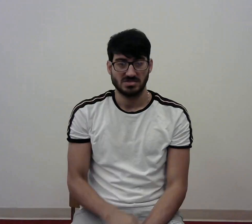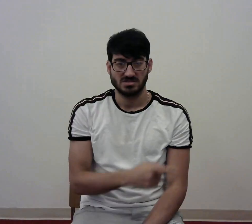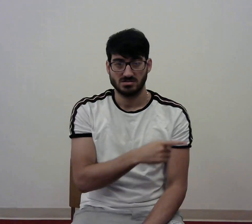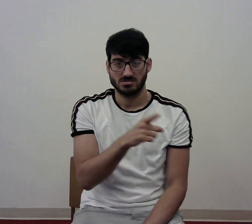siz